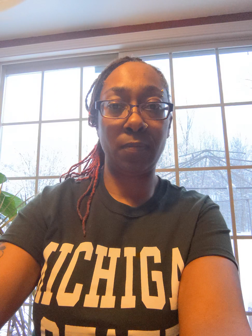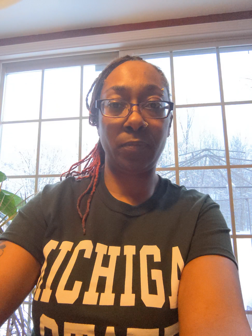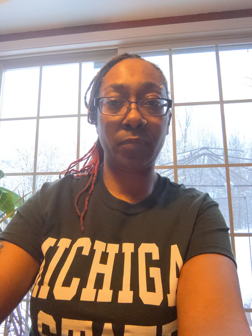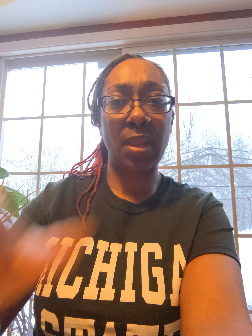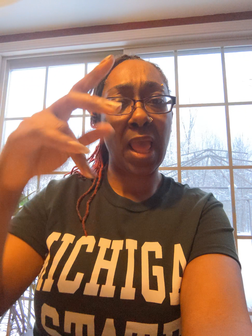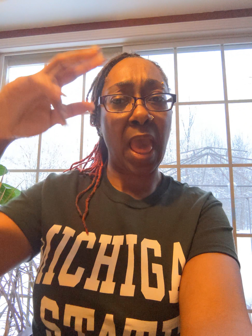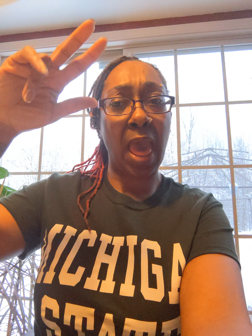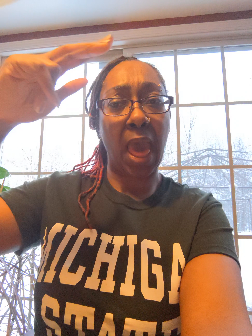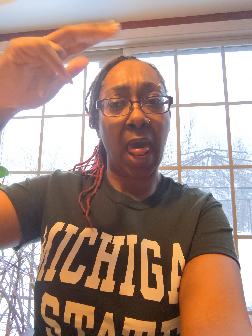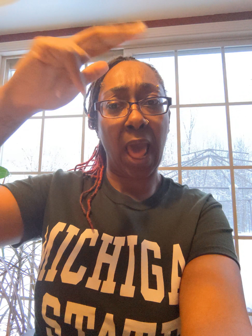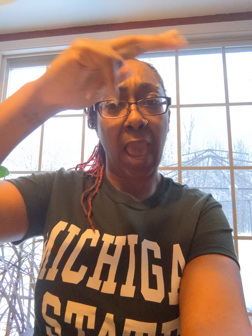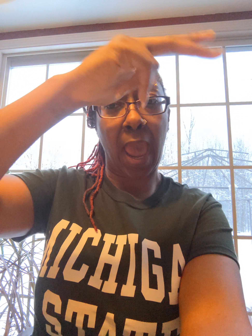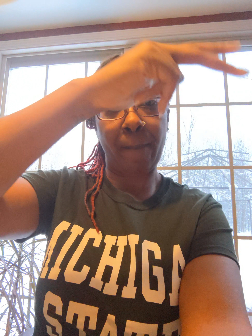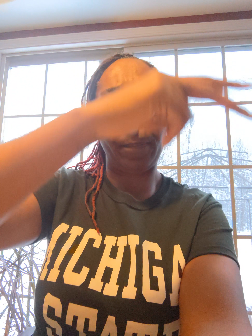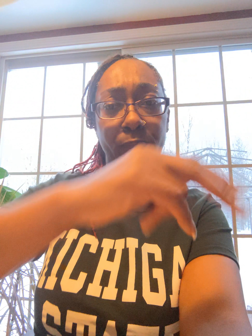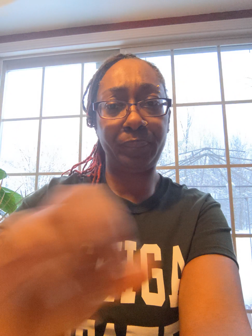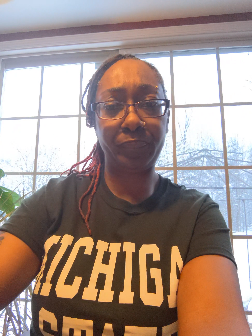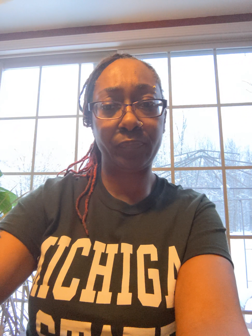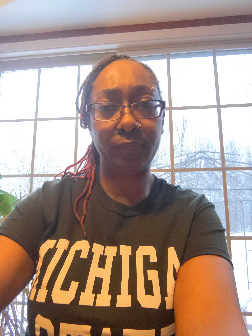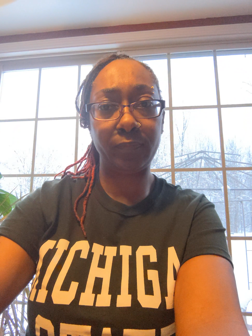helicopter